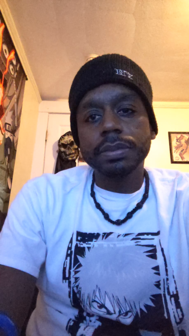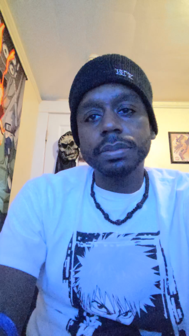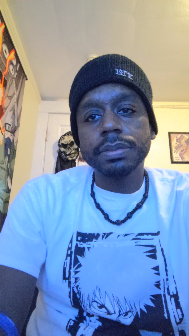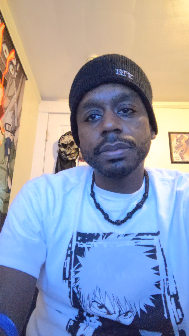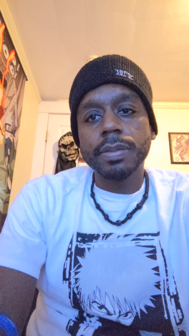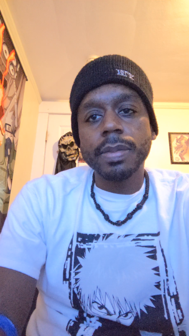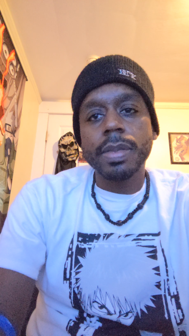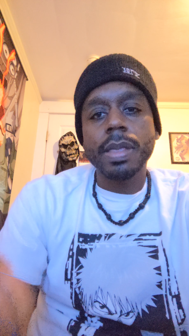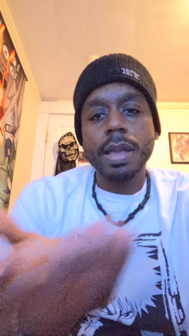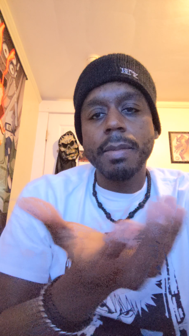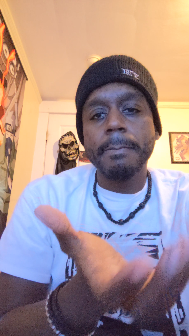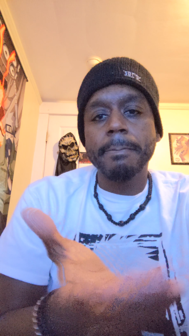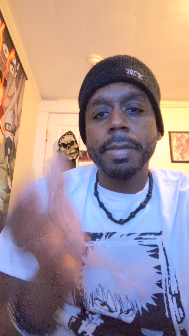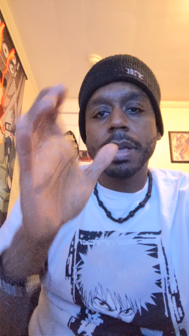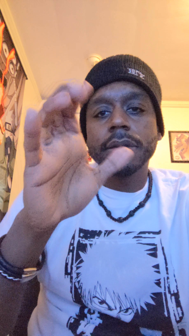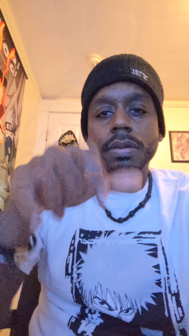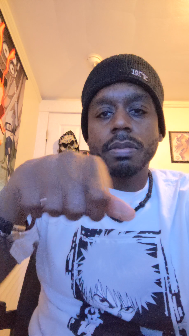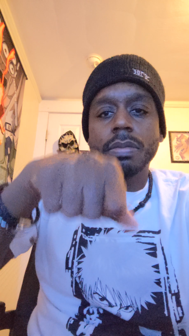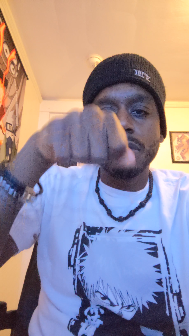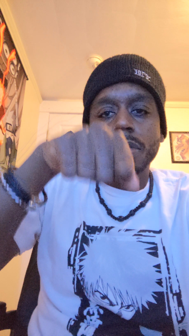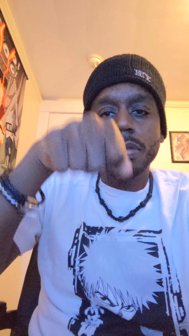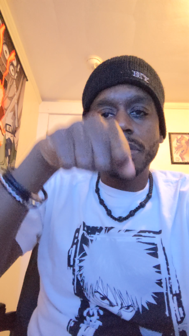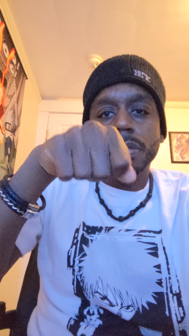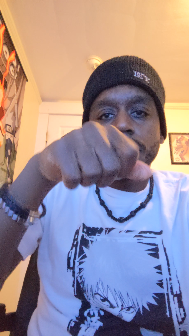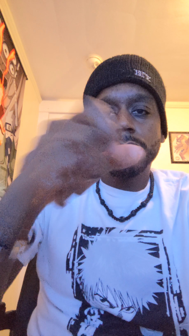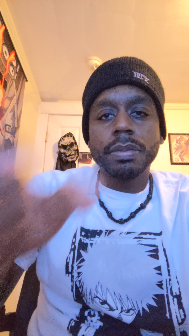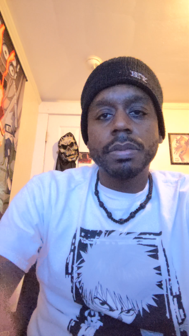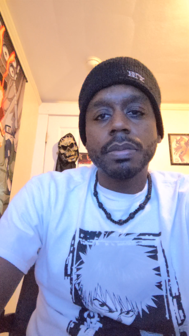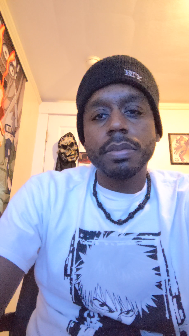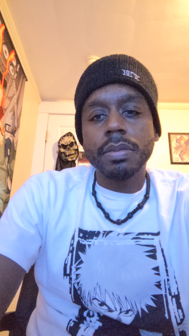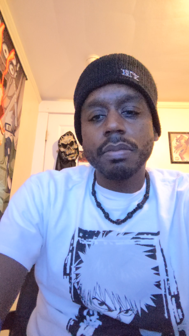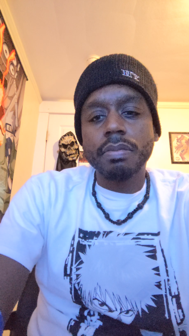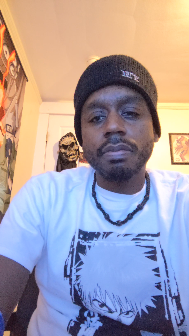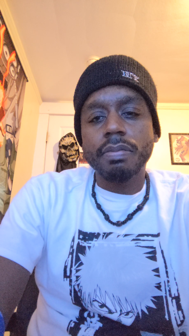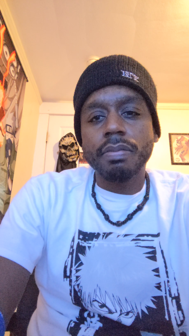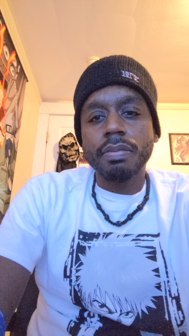bucket